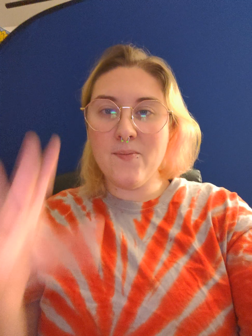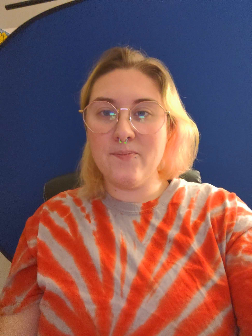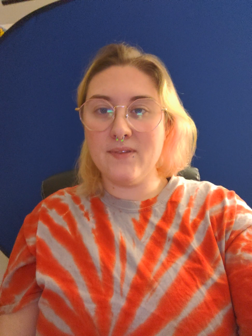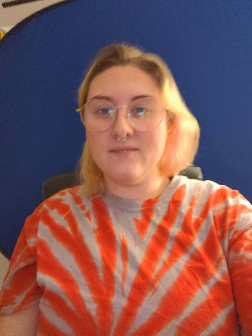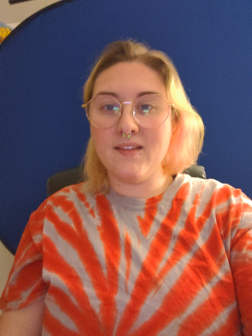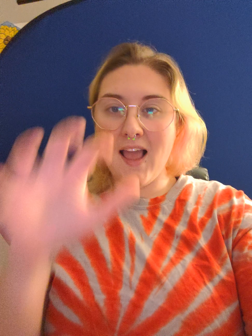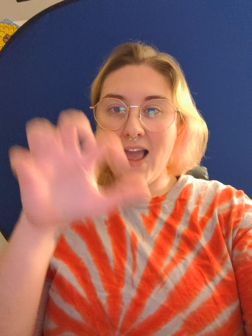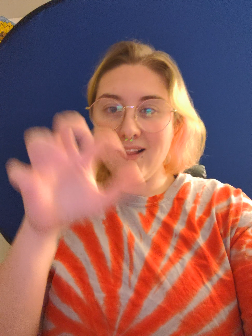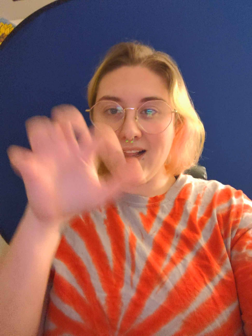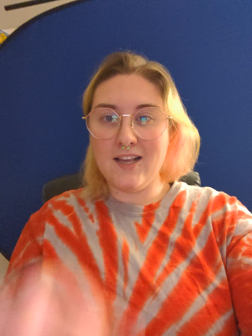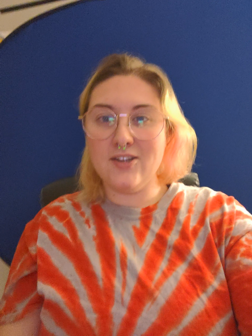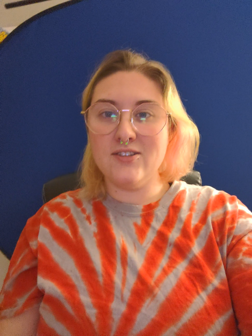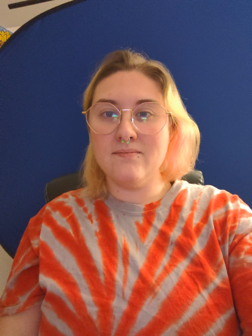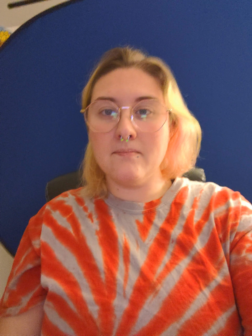alligator